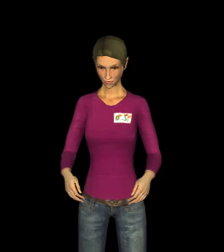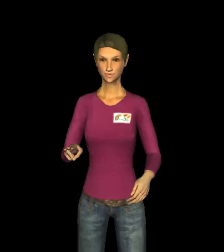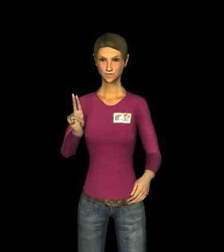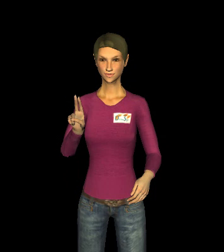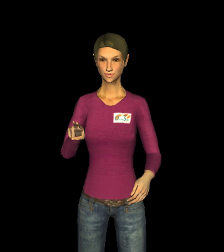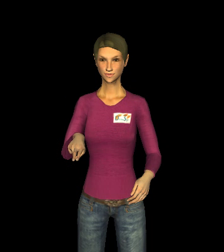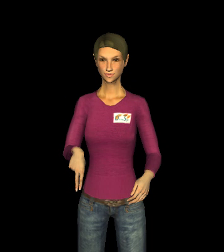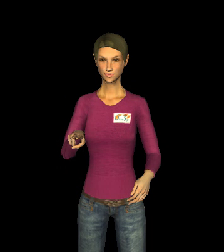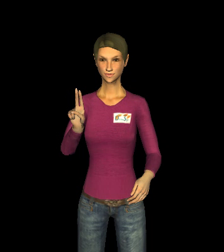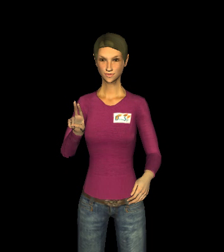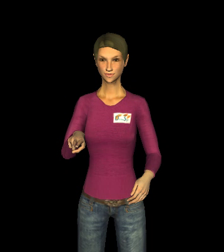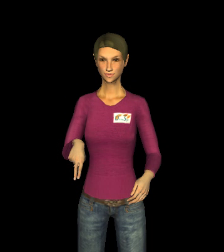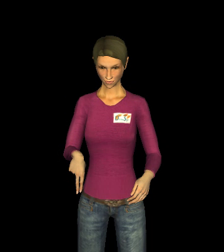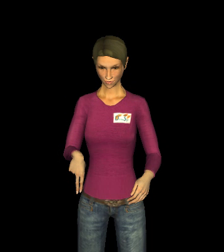يرسم